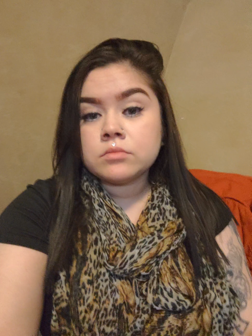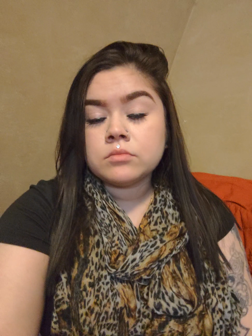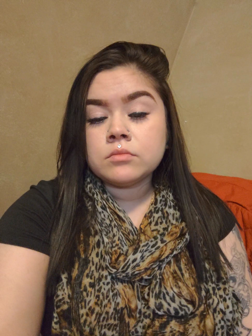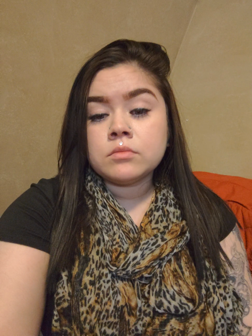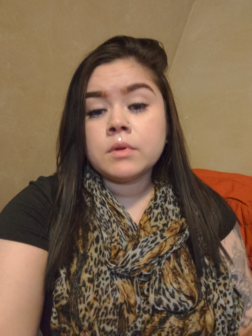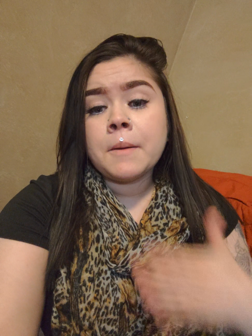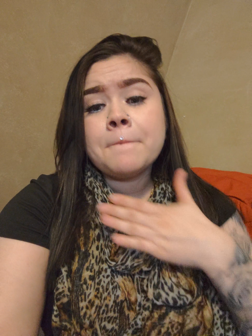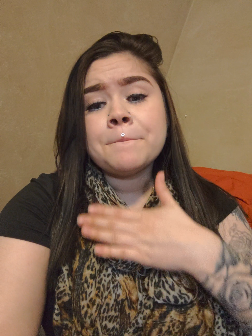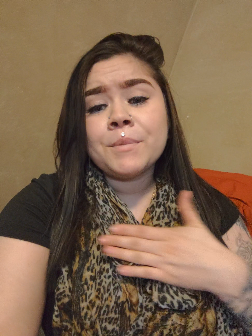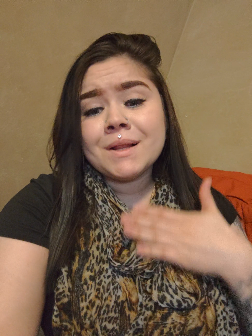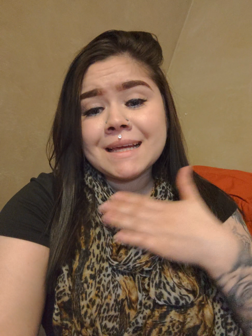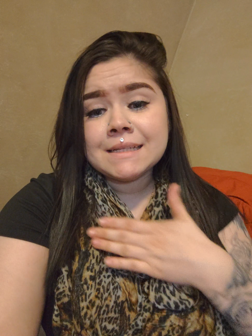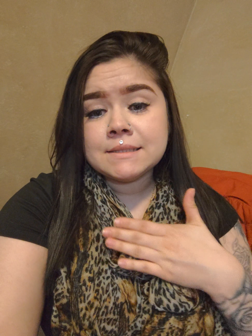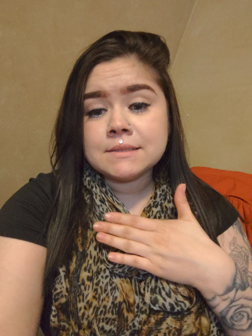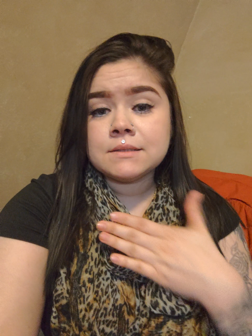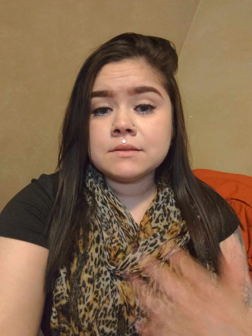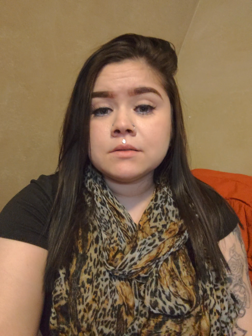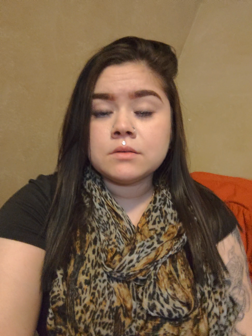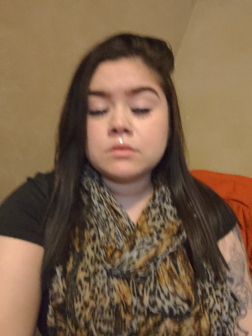please